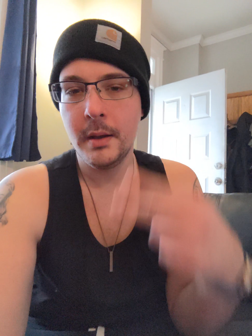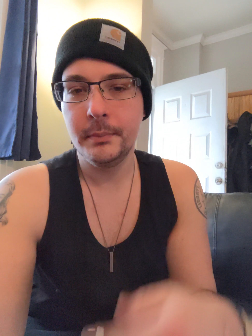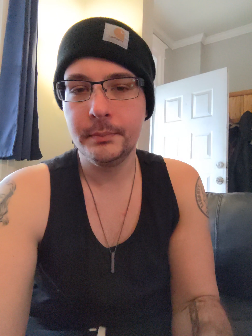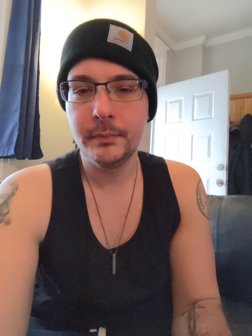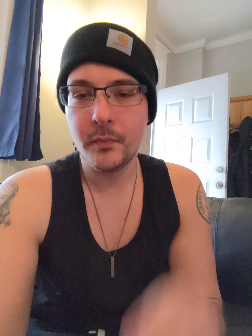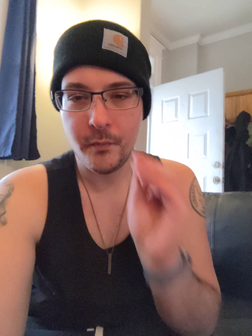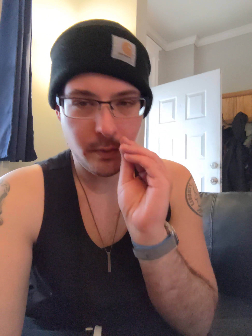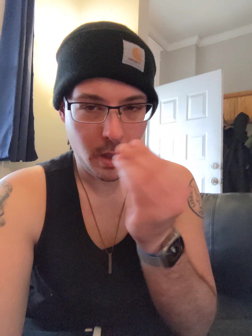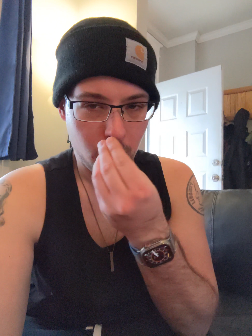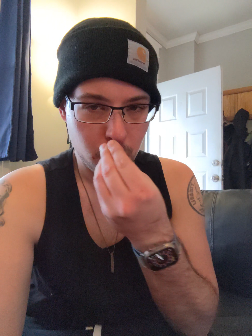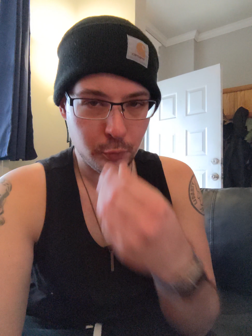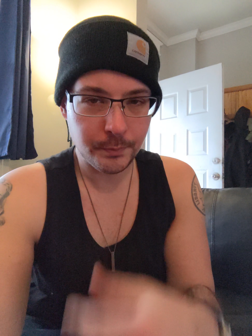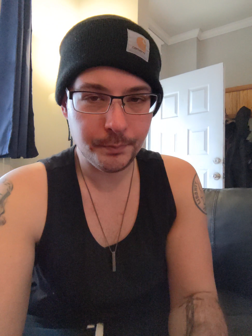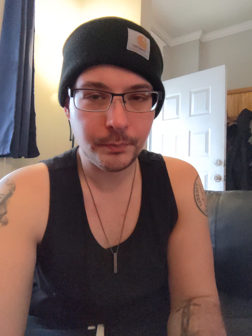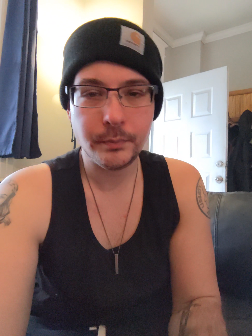flower